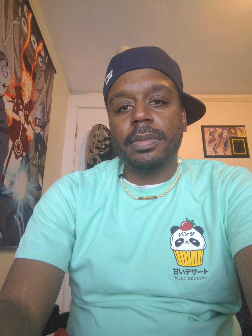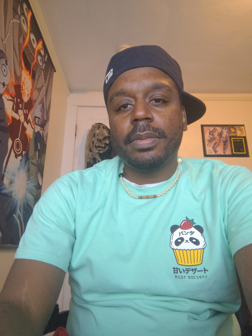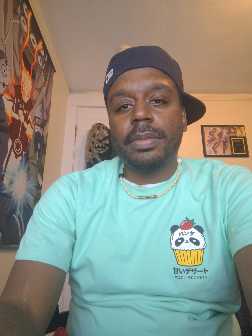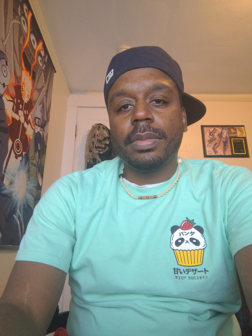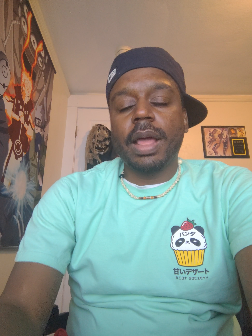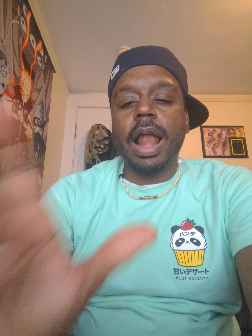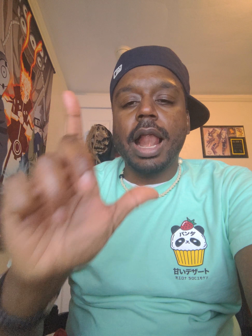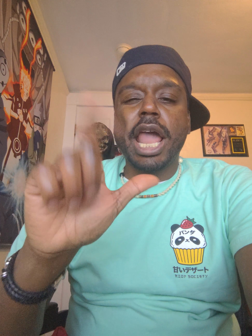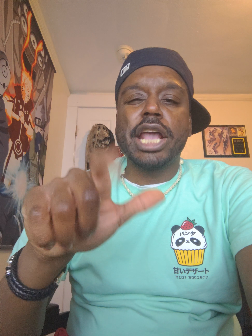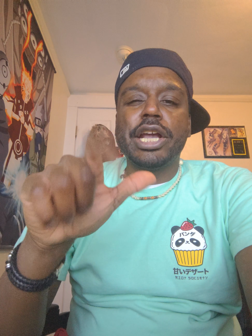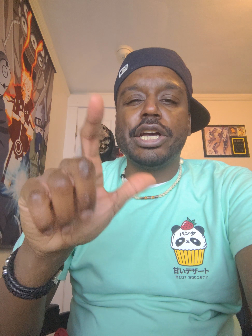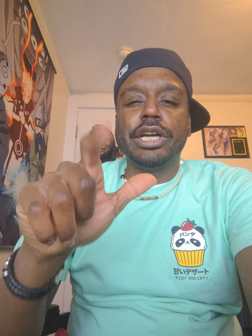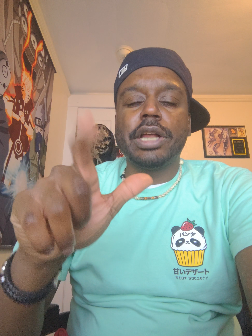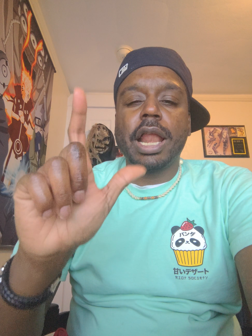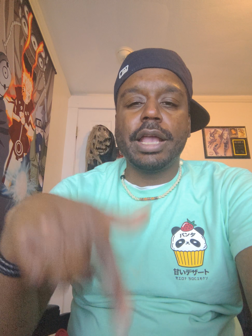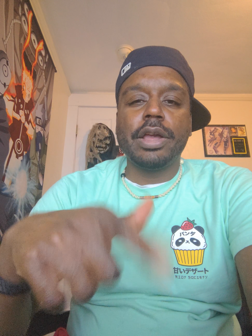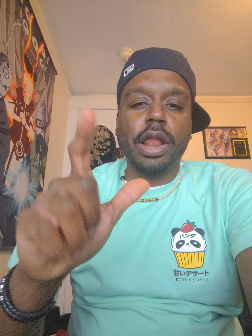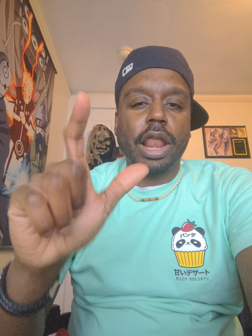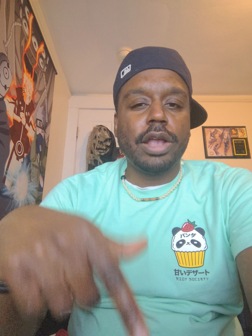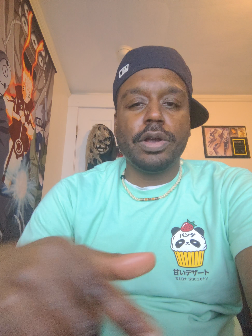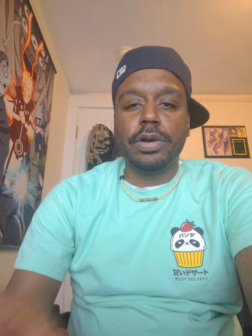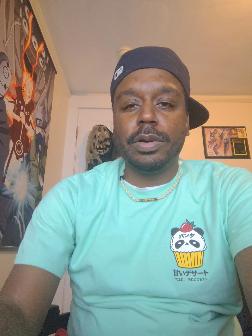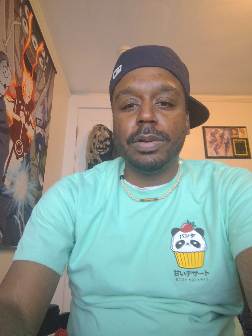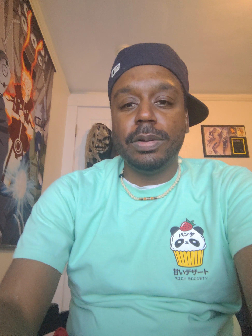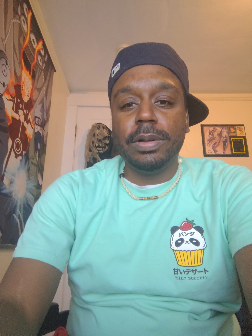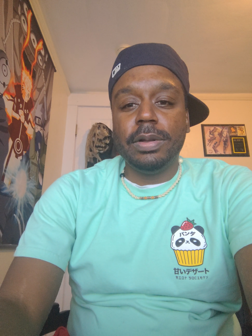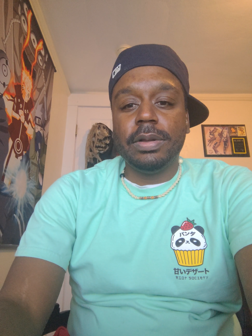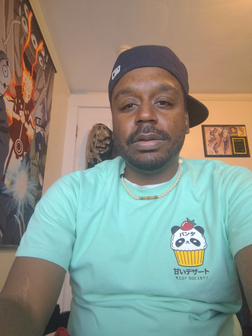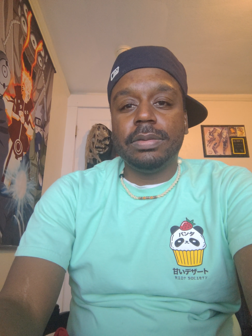later